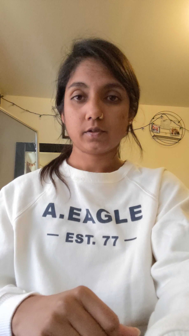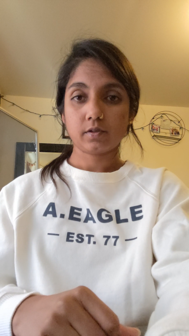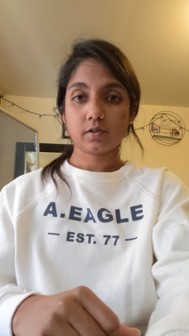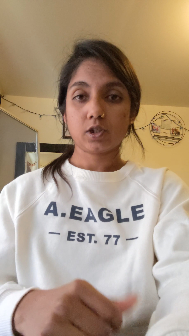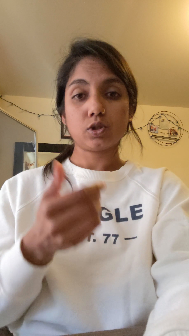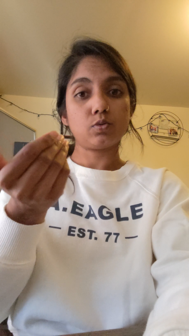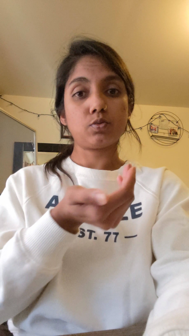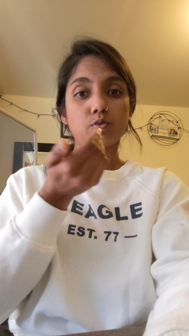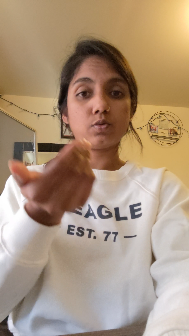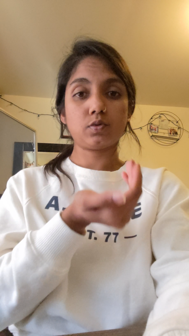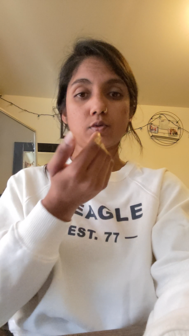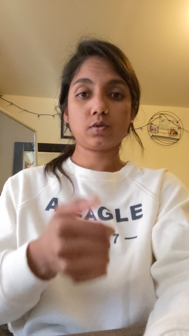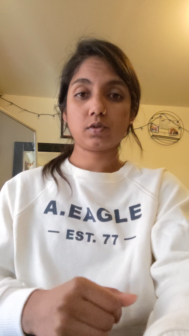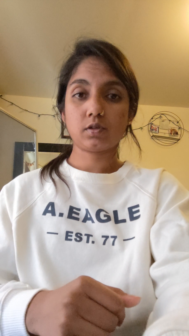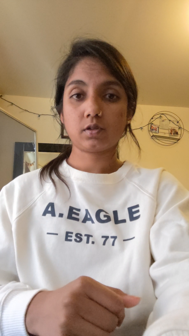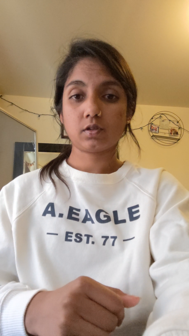new